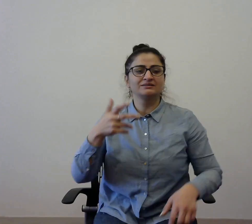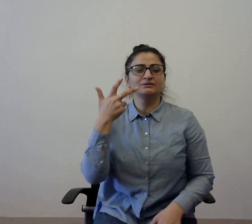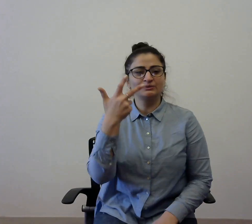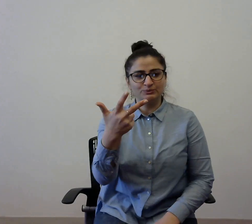3